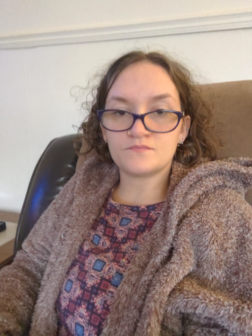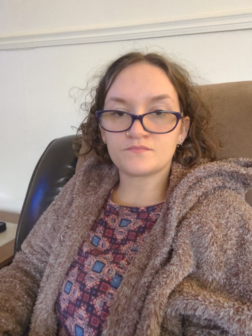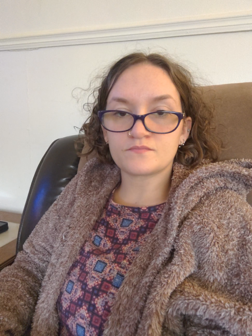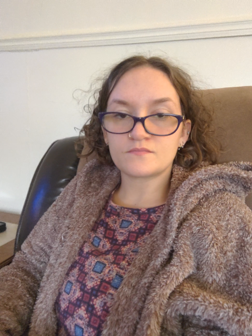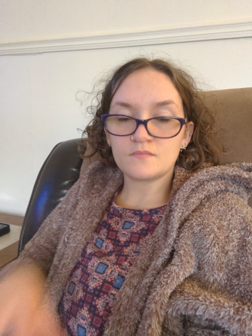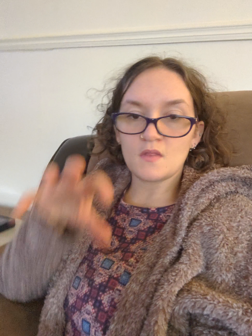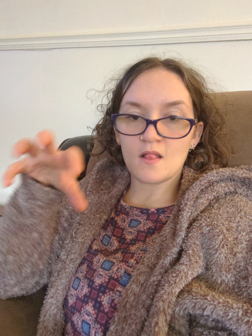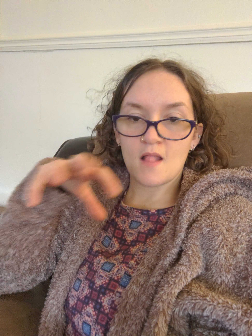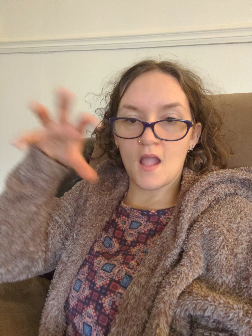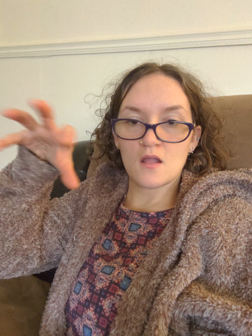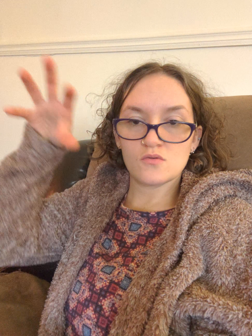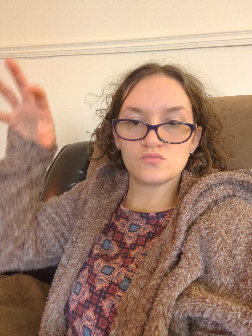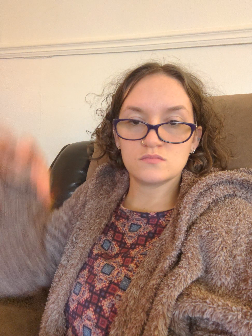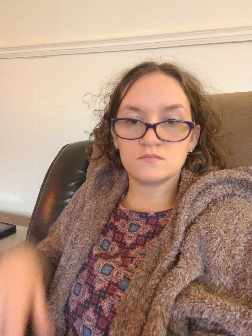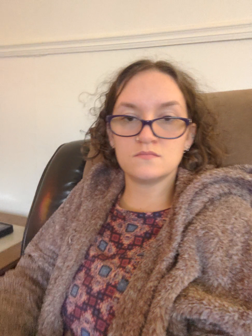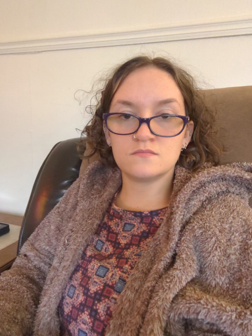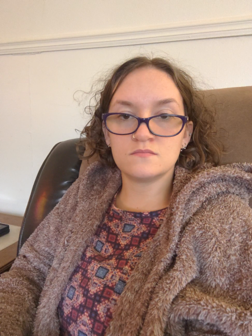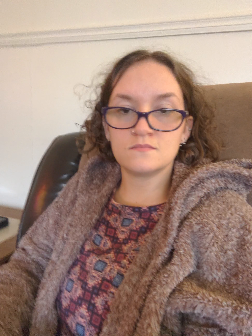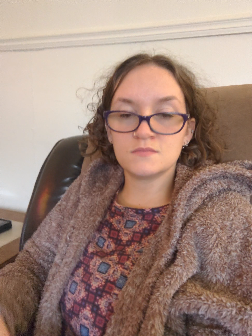cloud